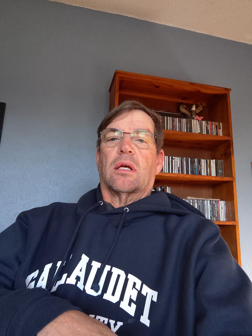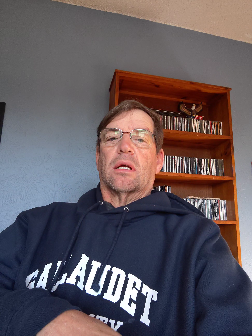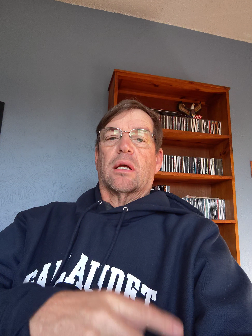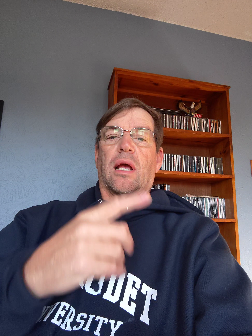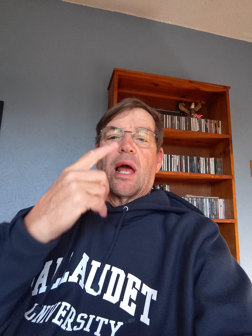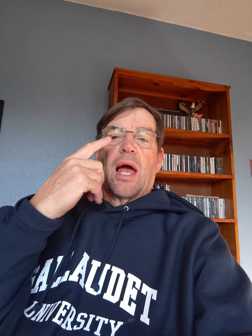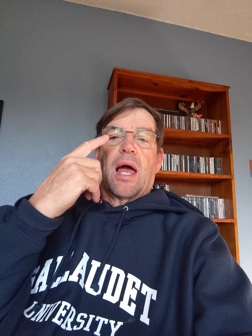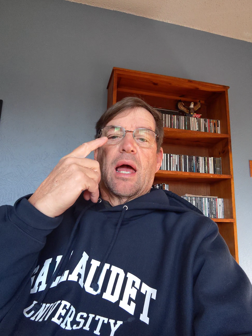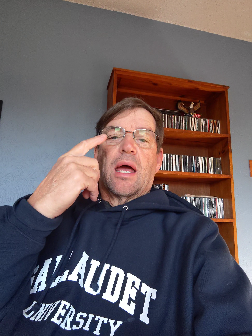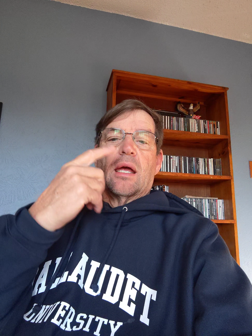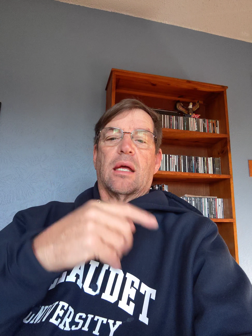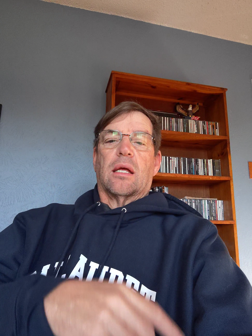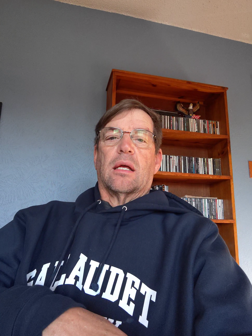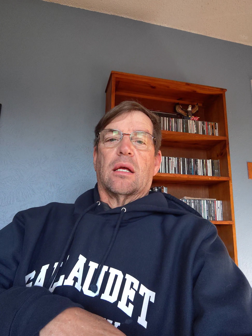eye